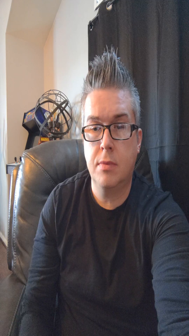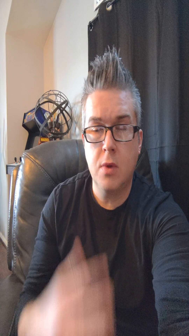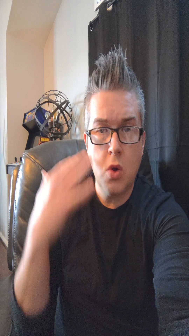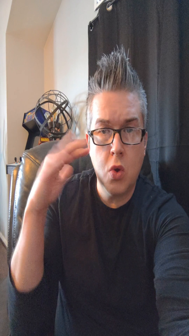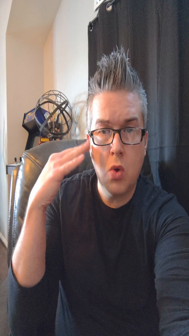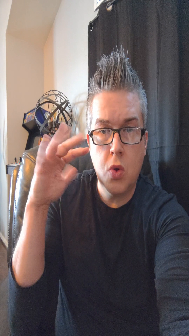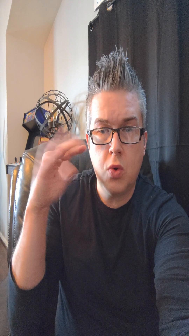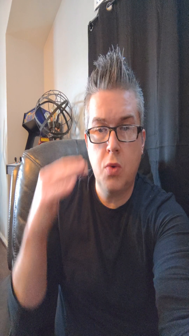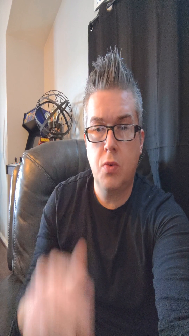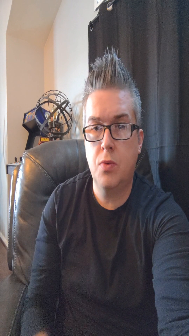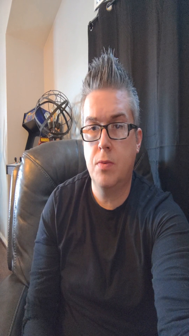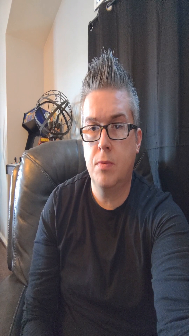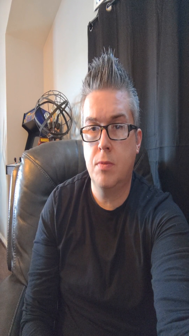noisy